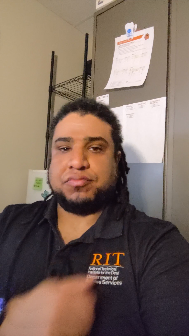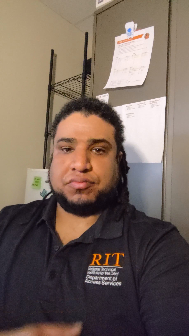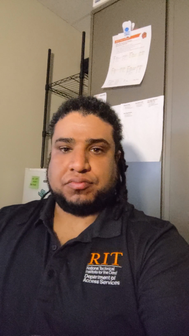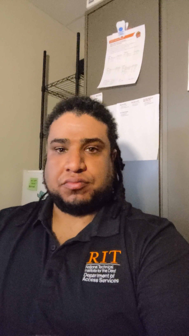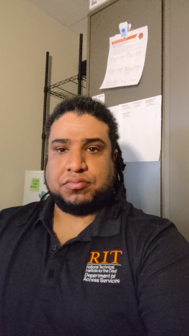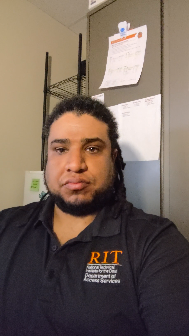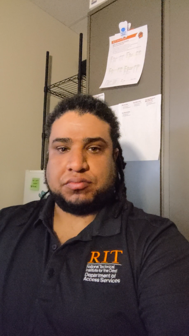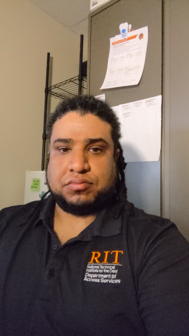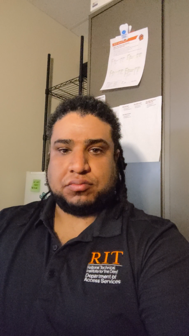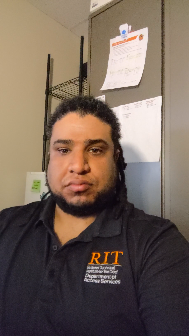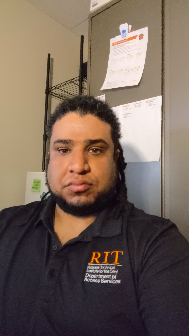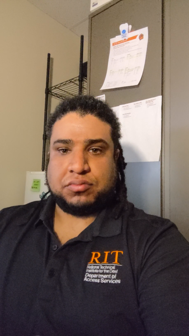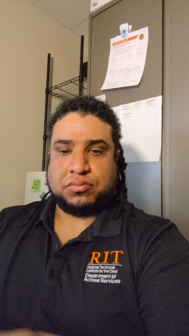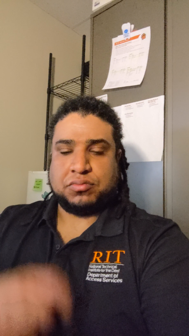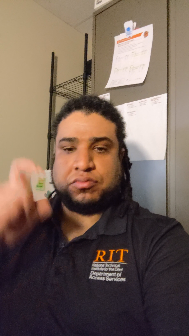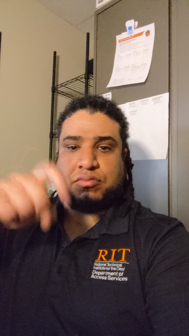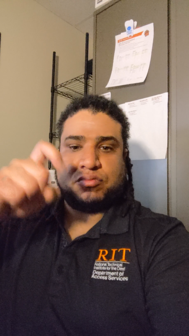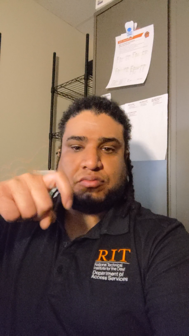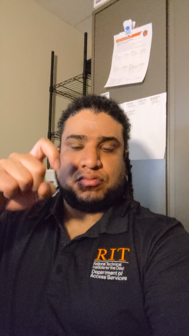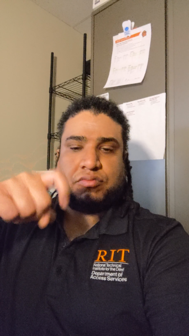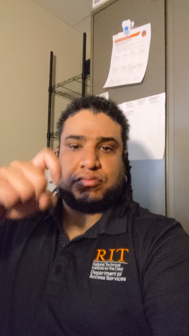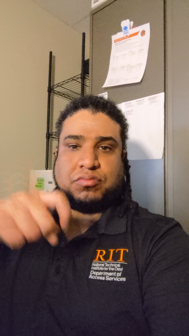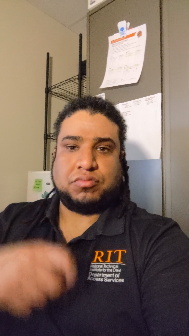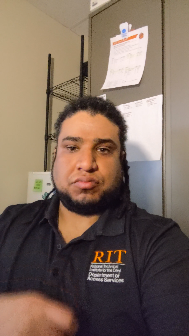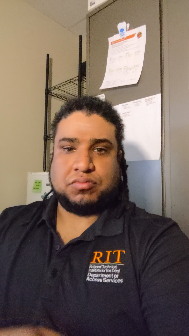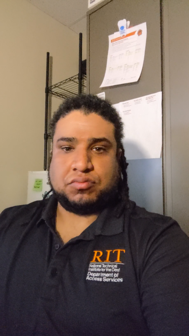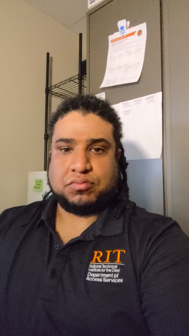should